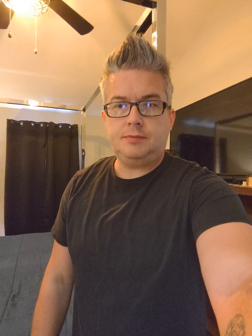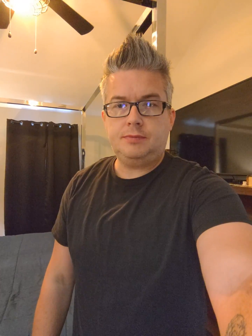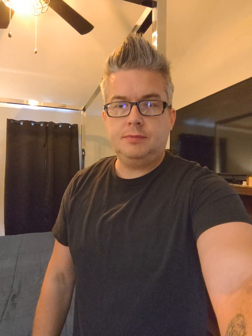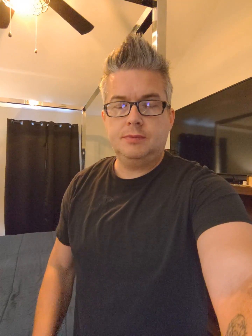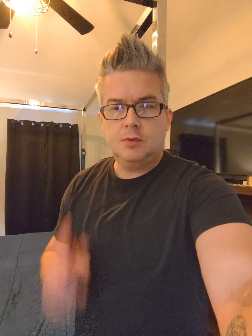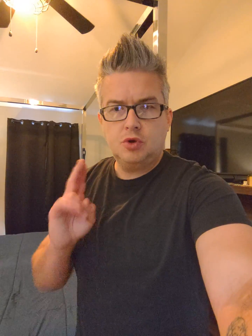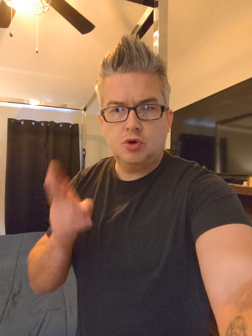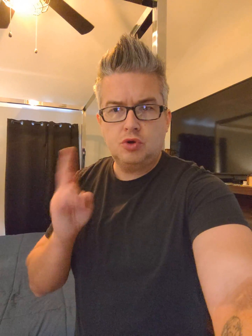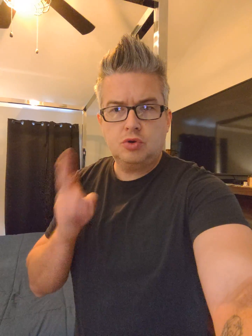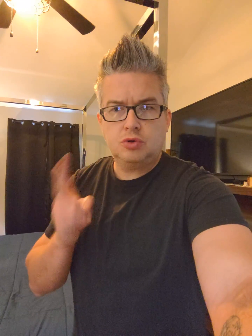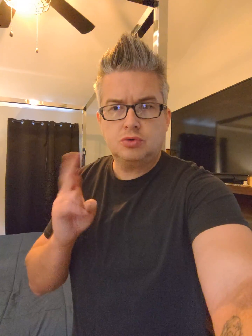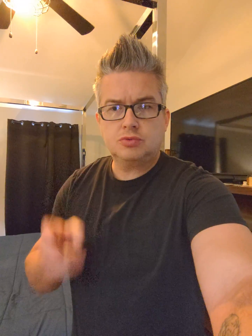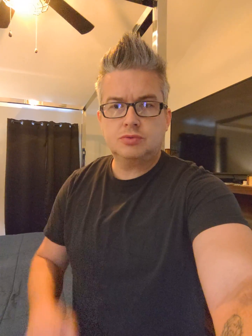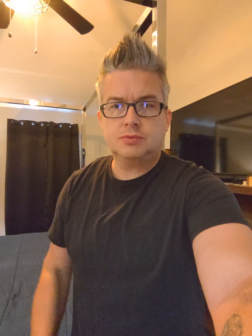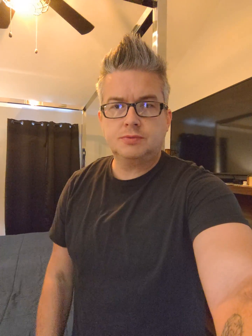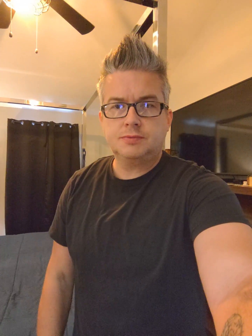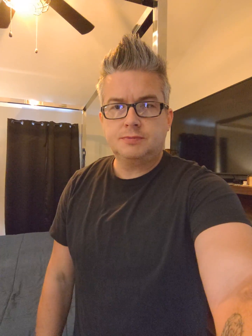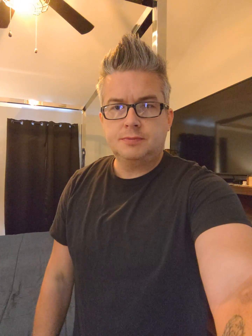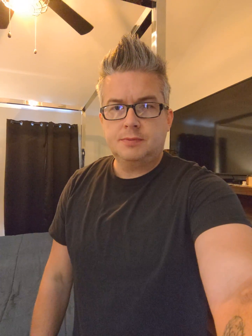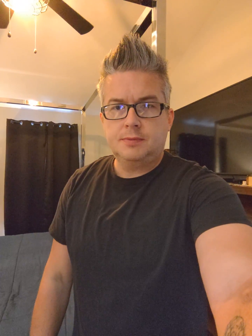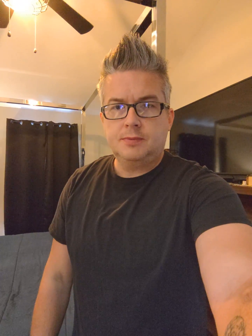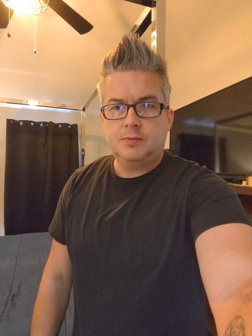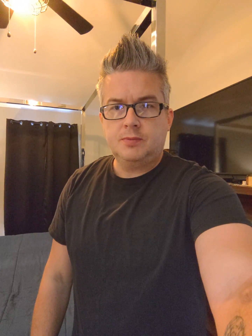hurry